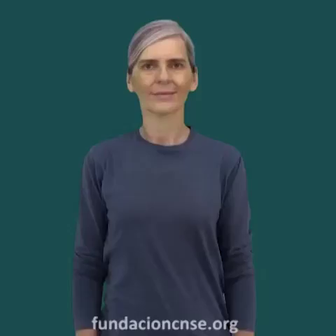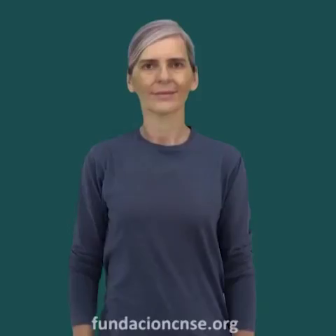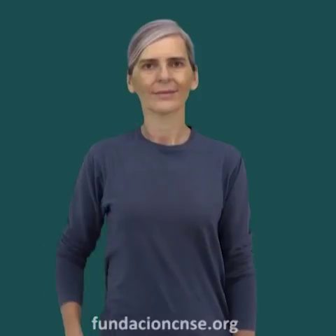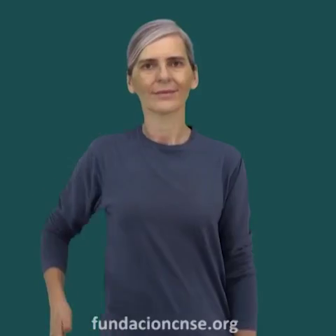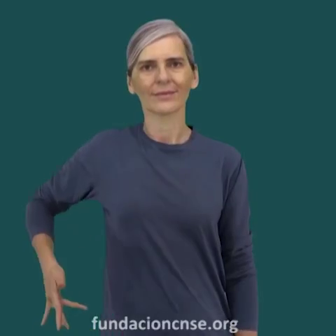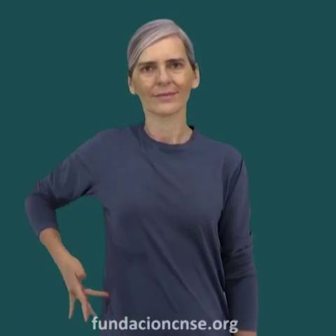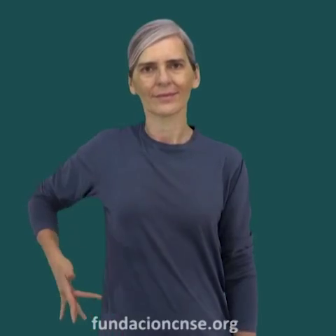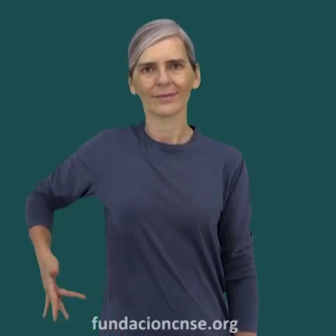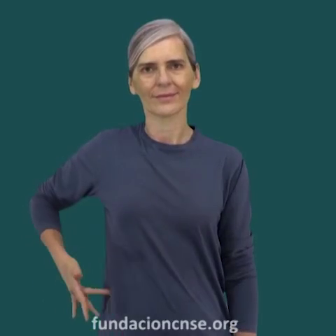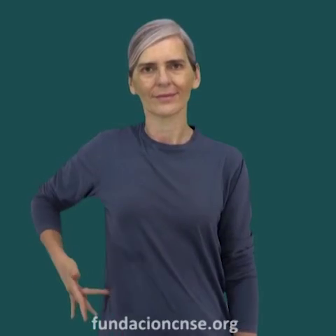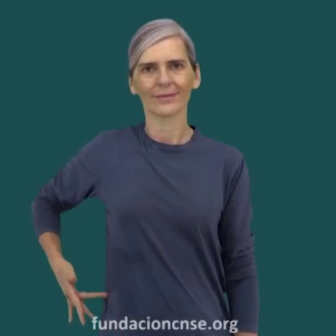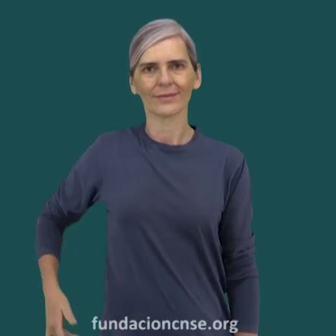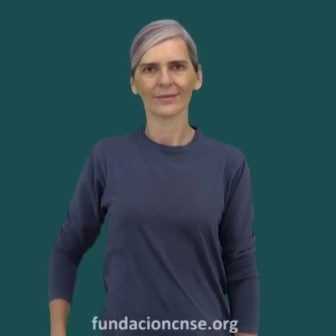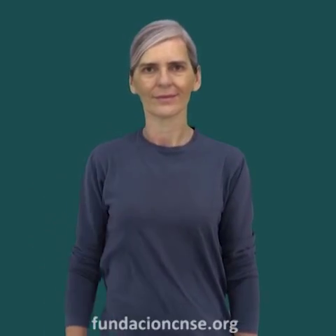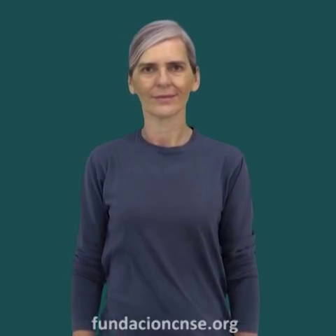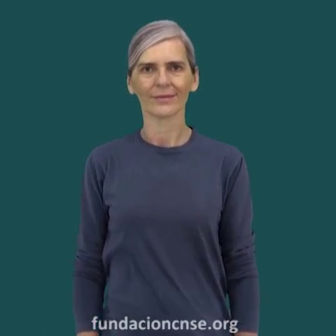riñon